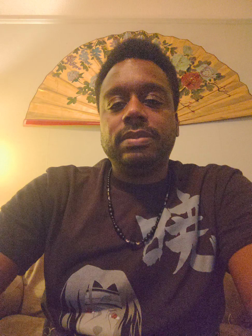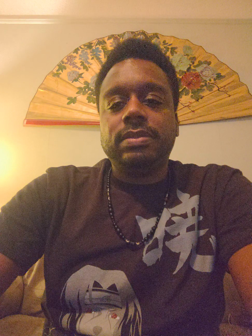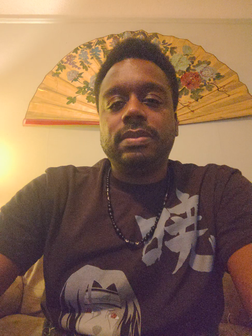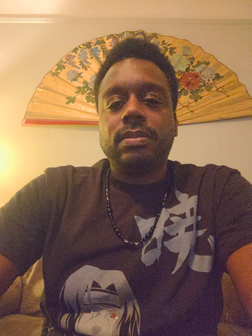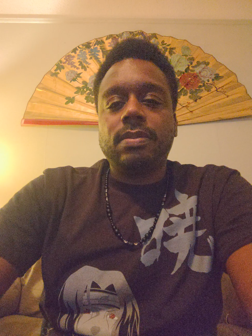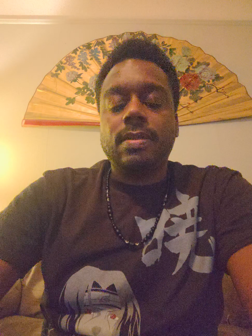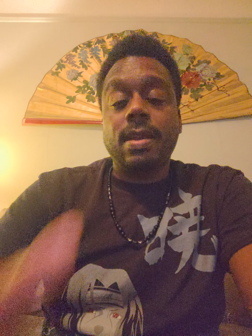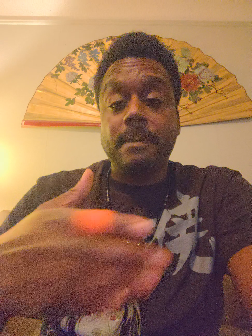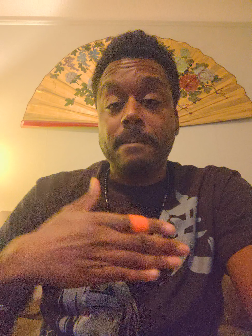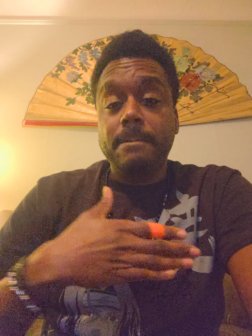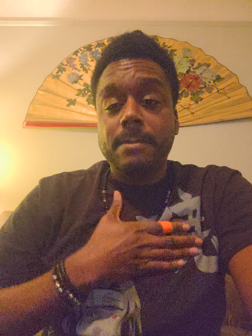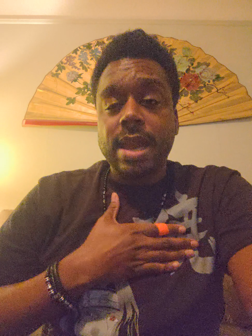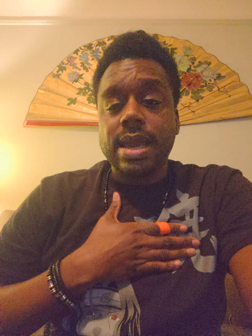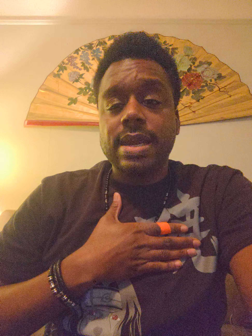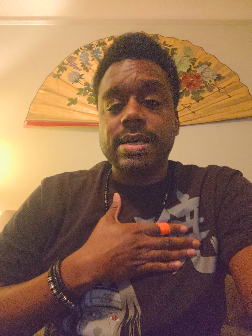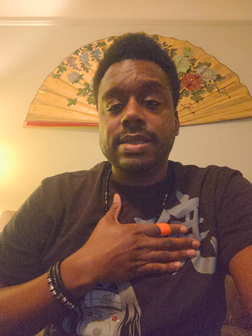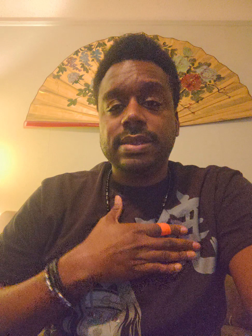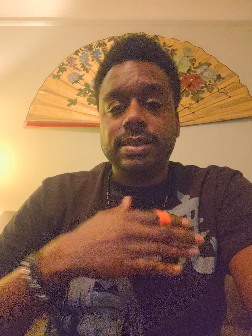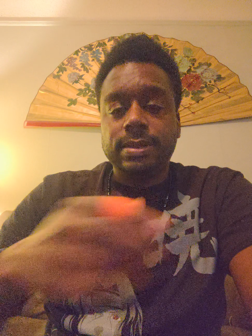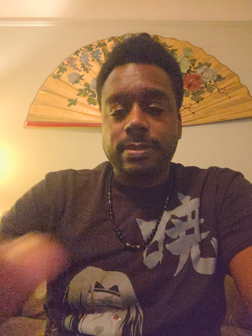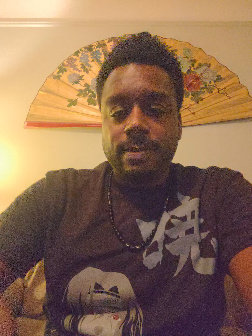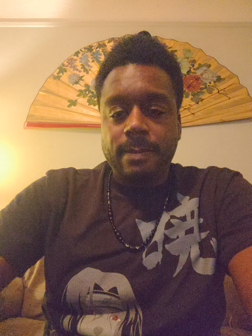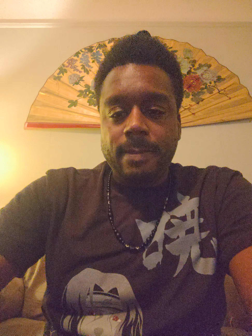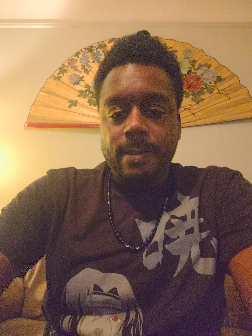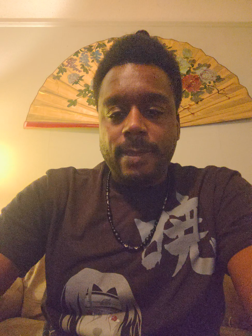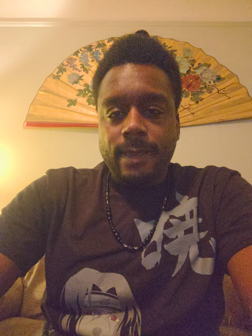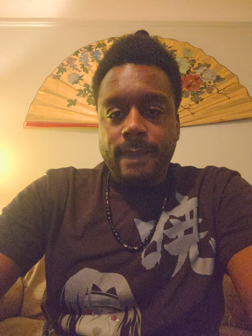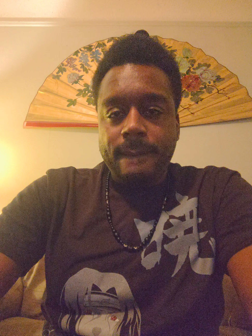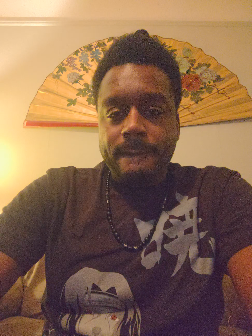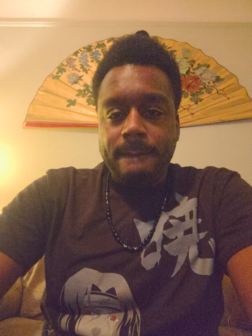my